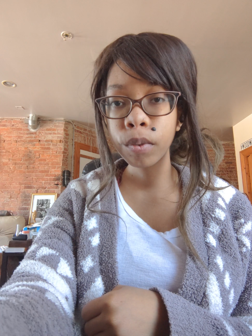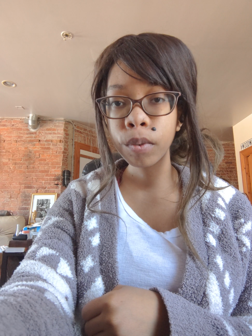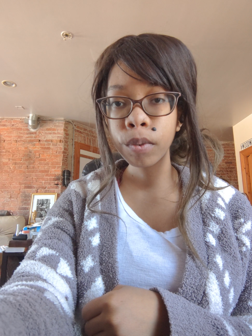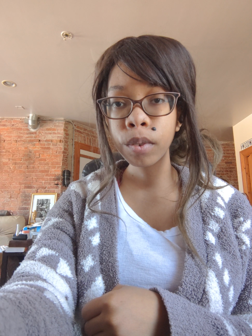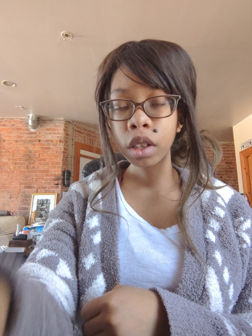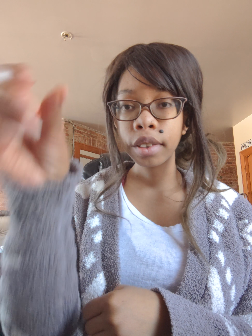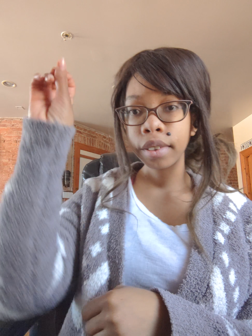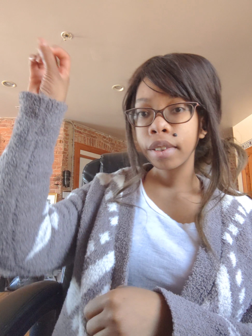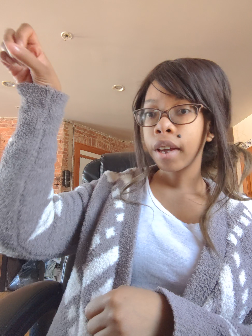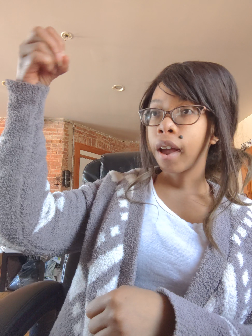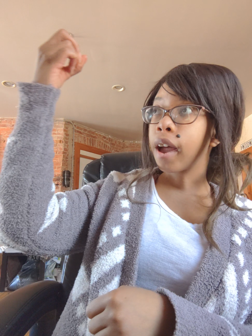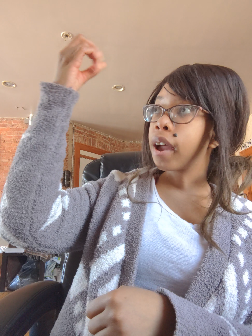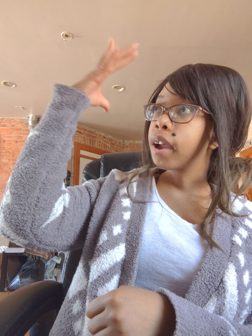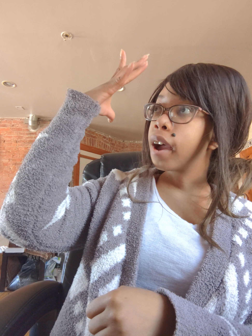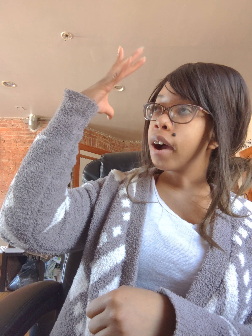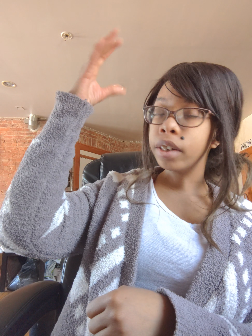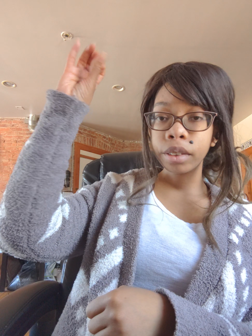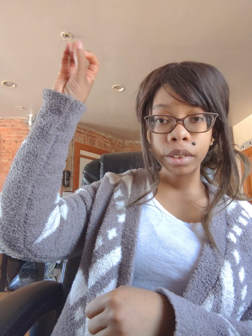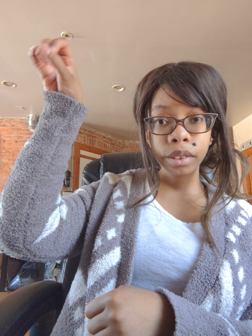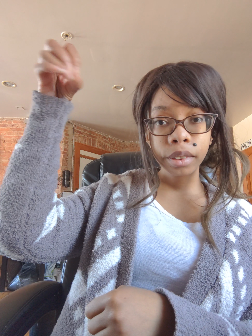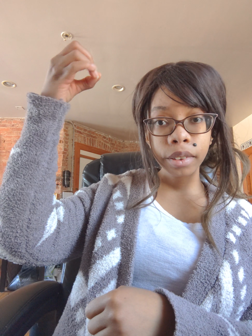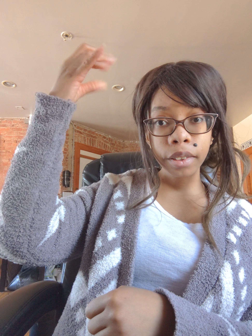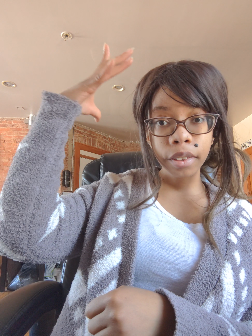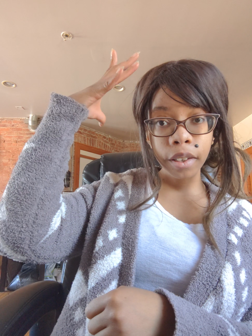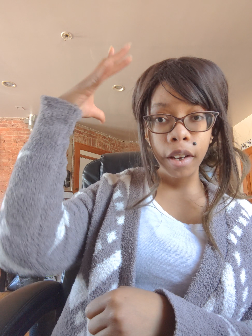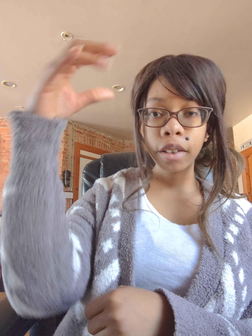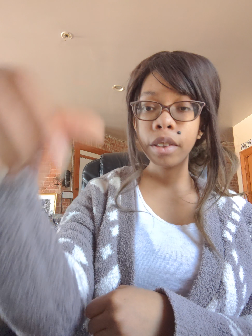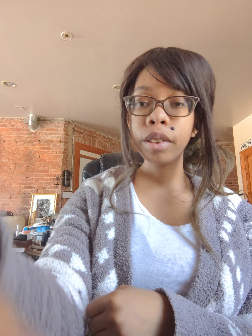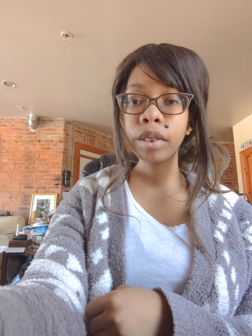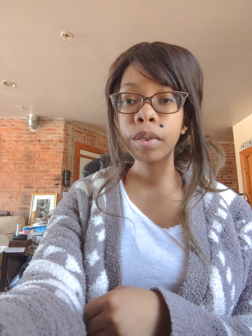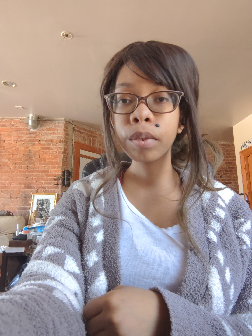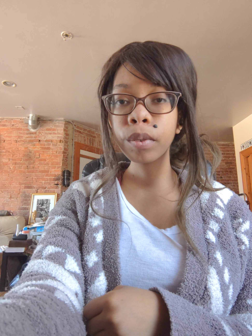sun